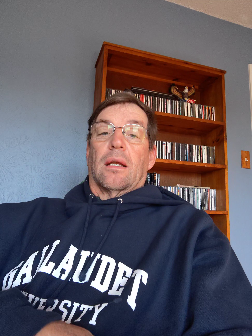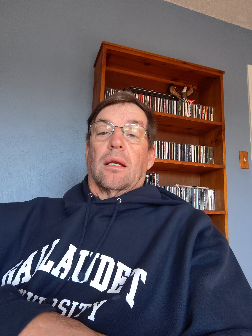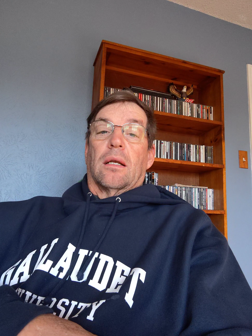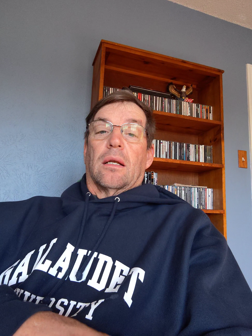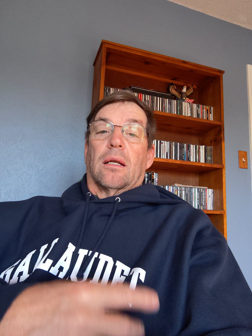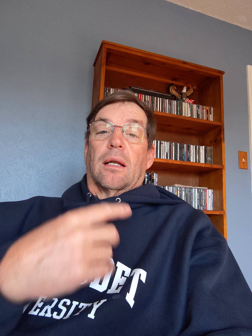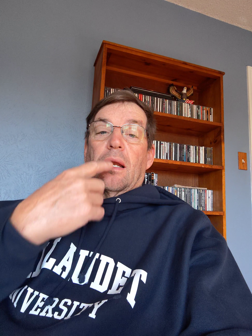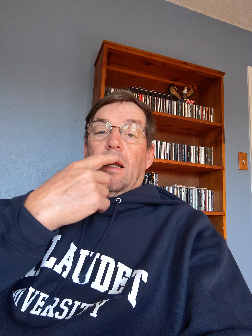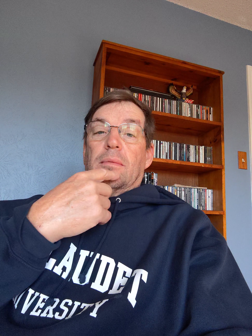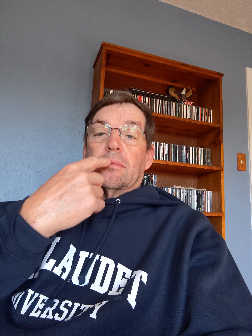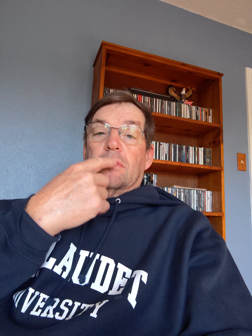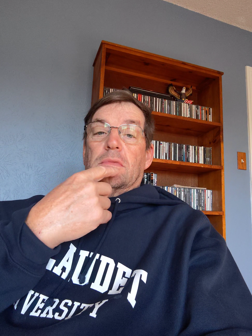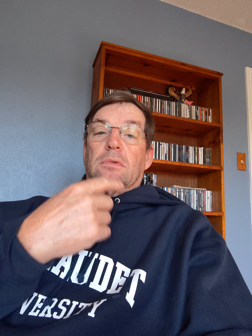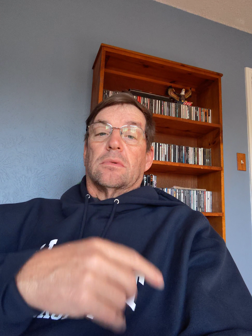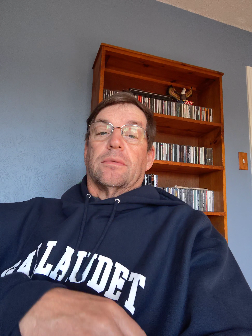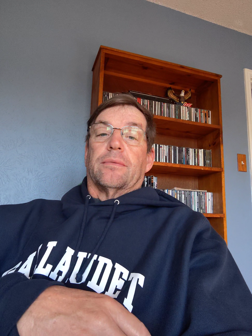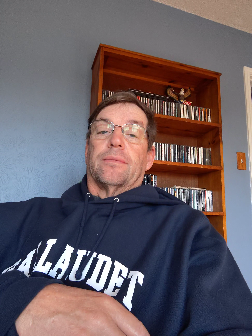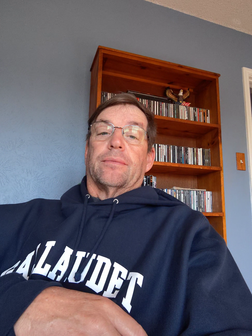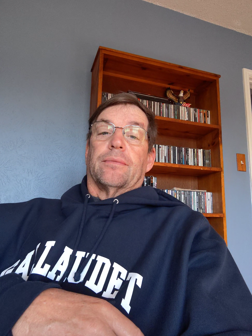lips